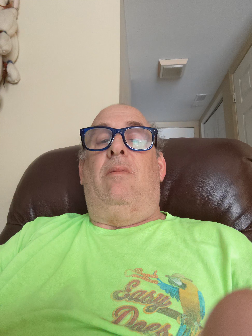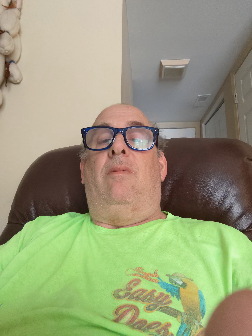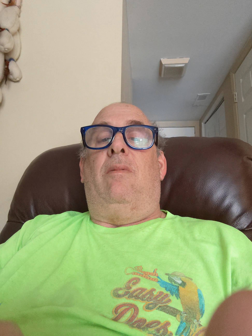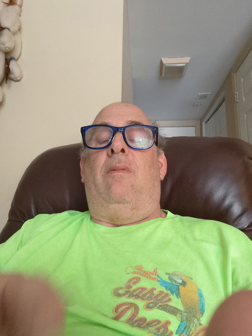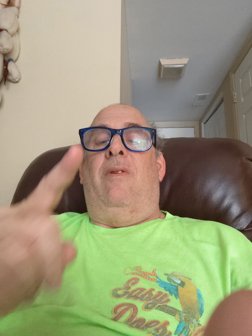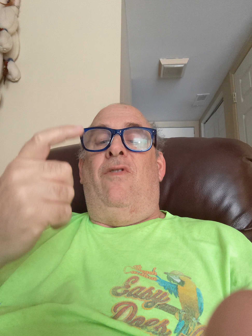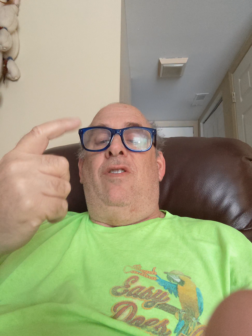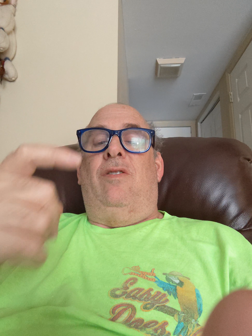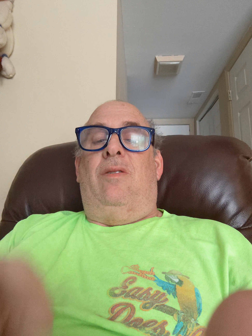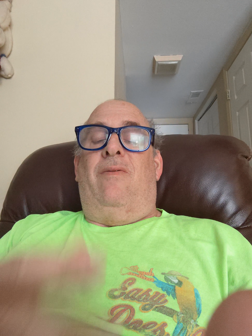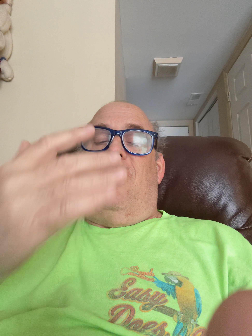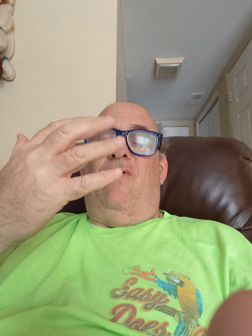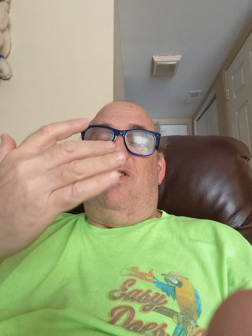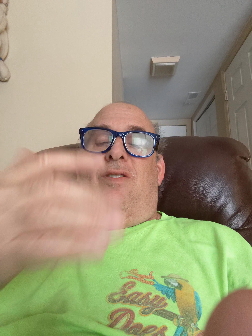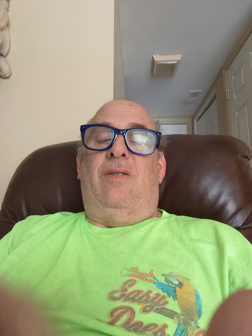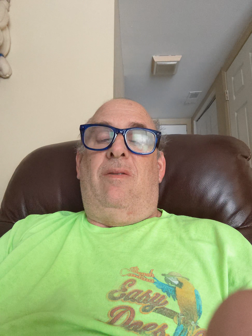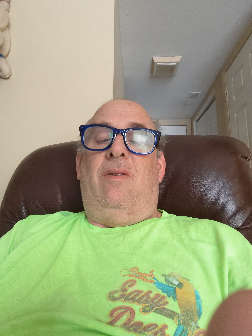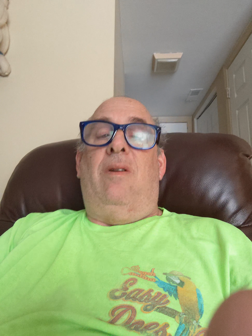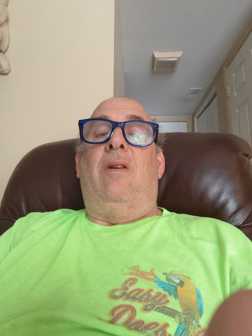finger